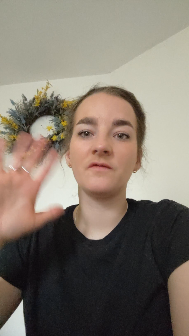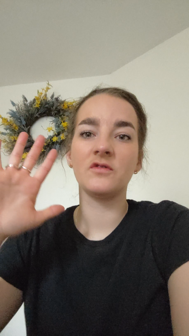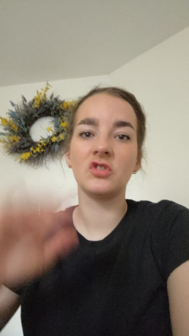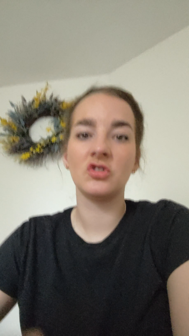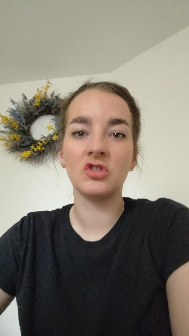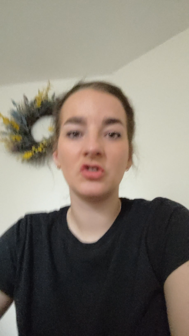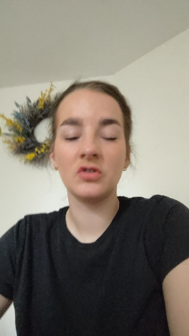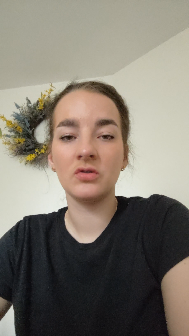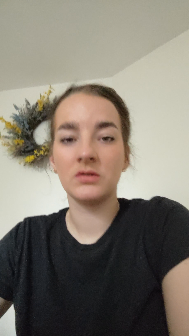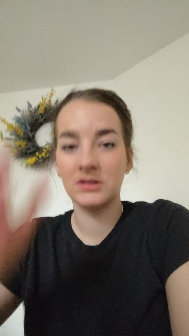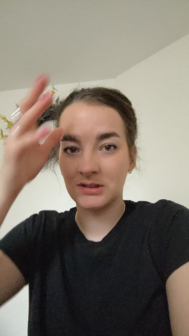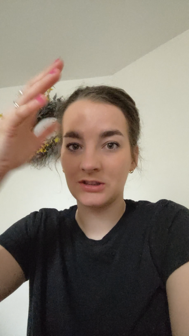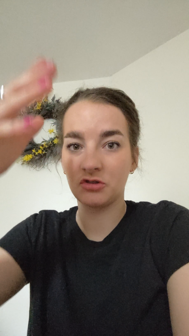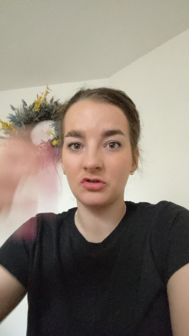deer